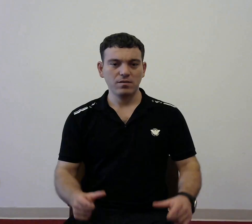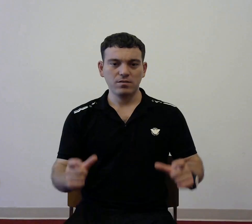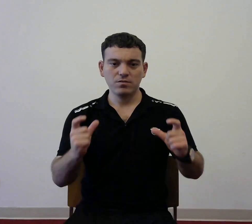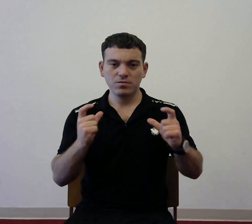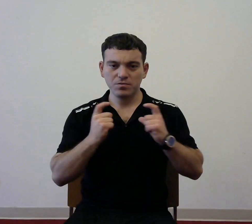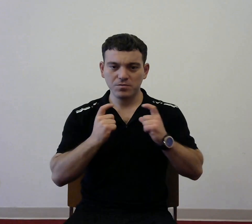köynək